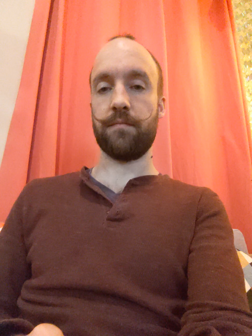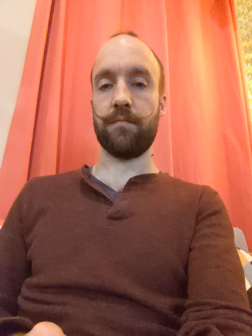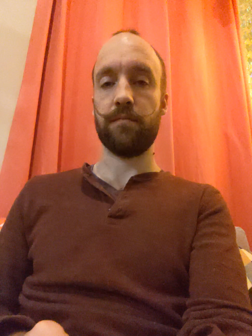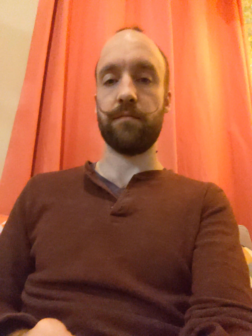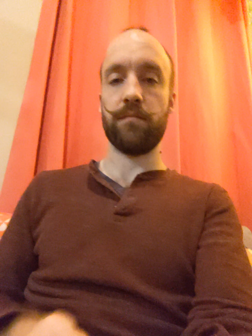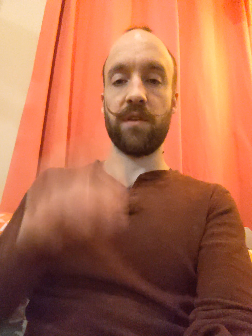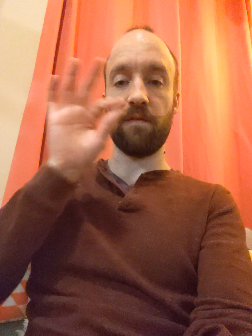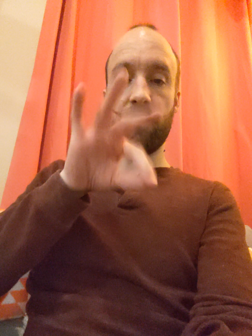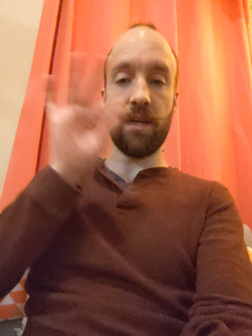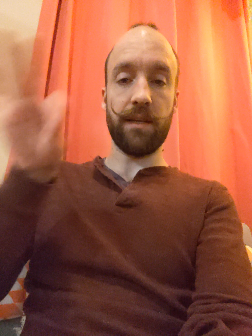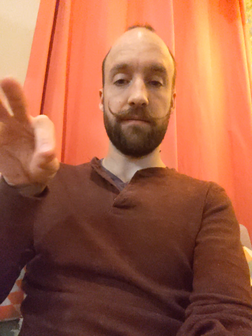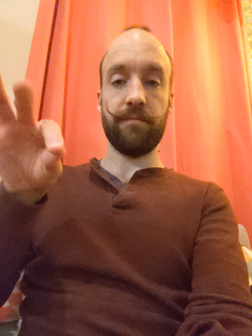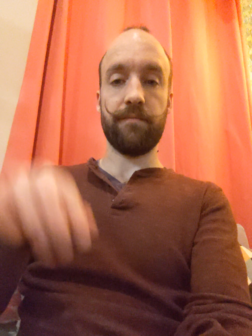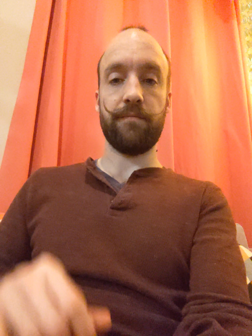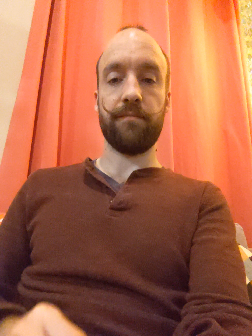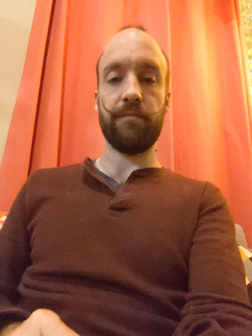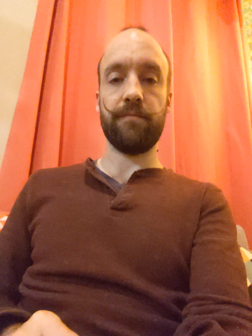french fries